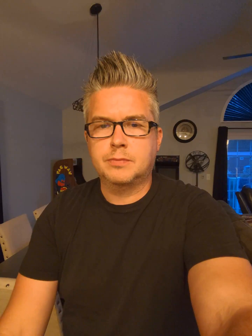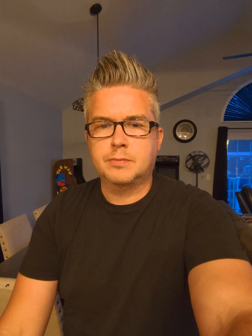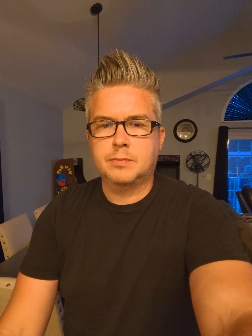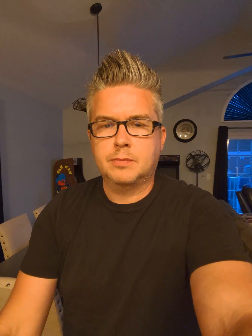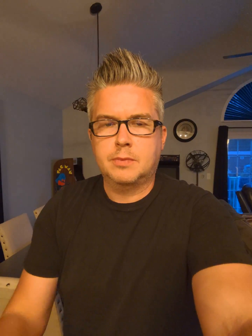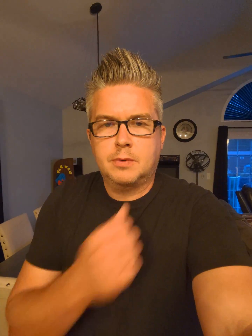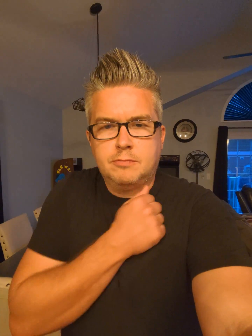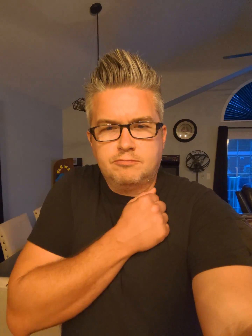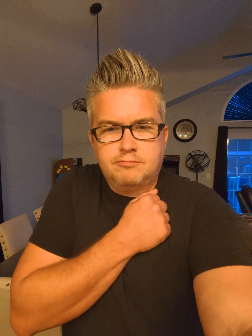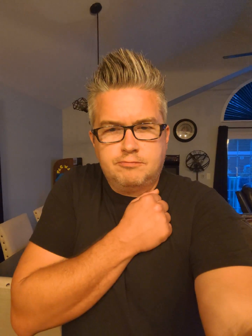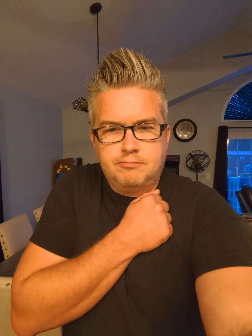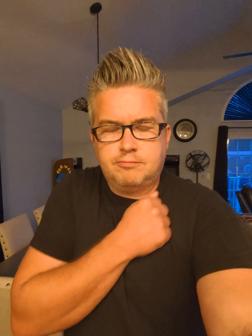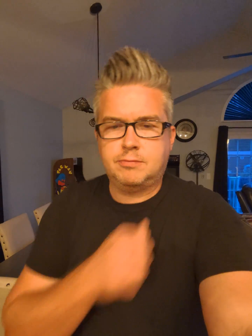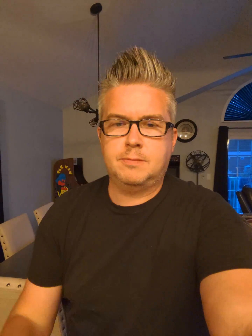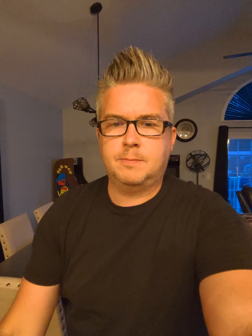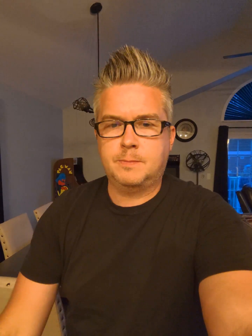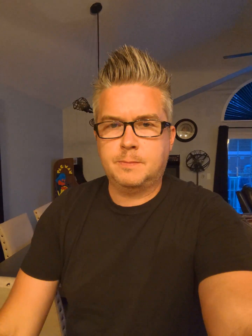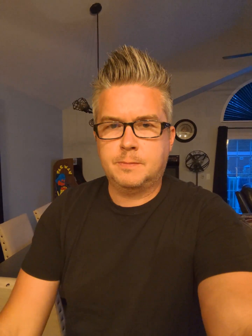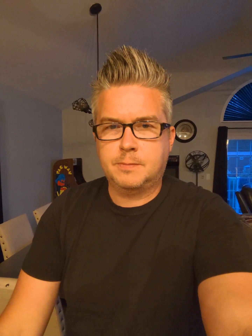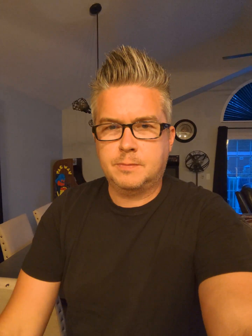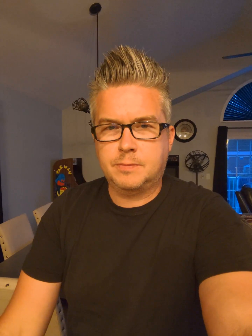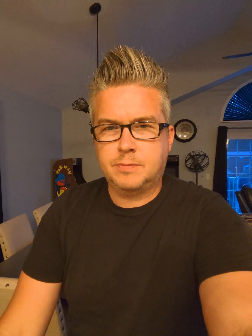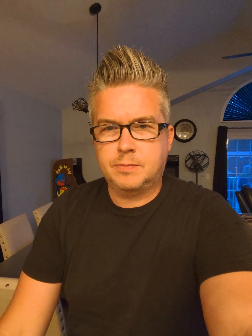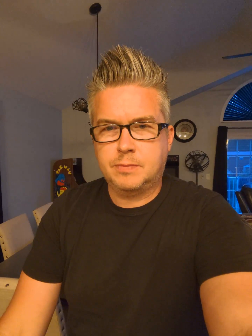hug